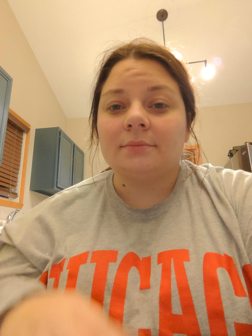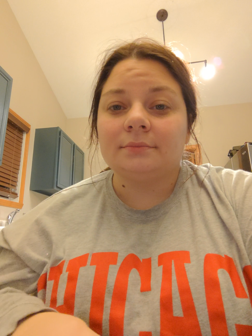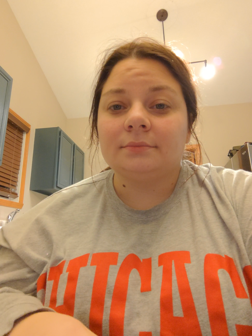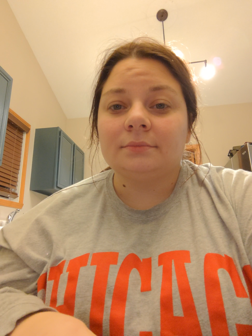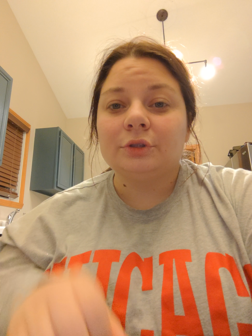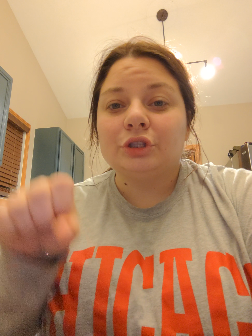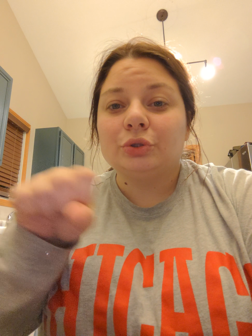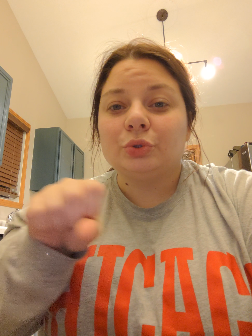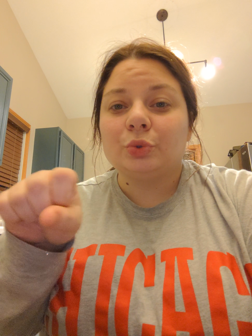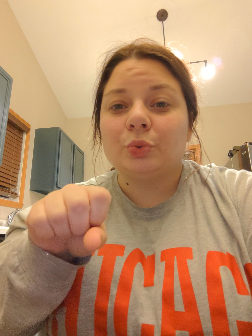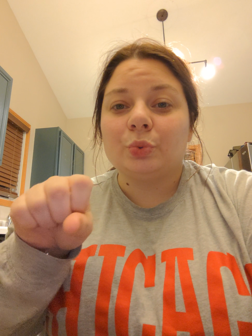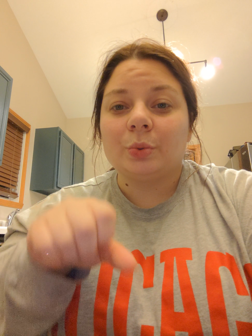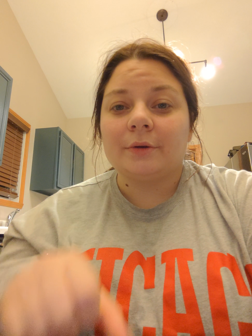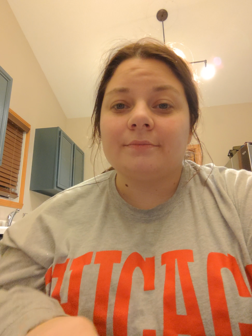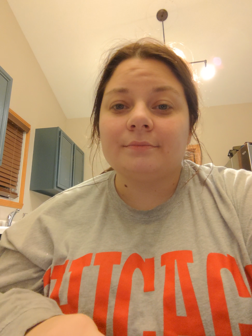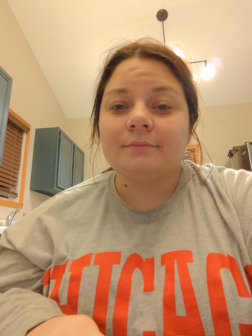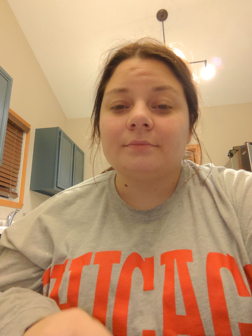shoe